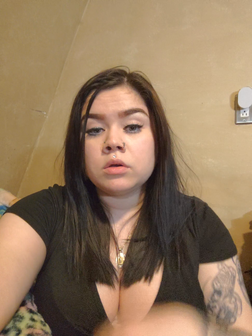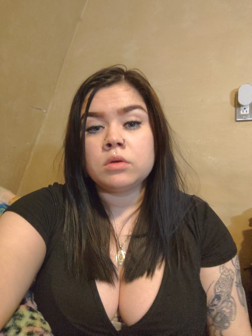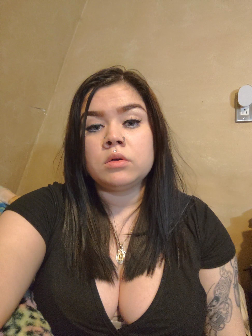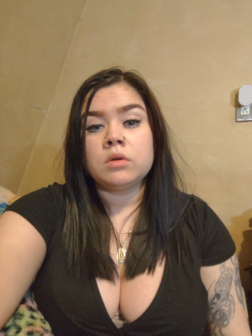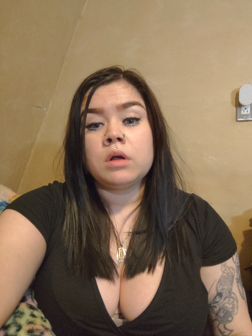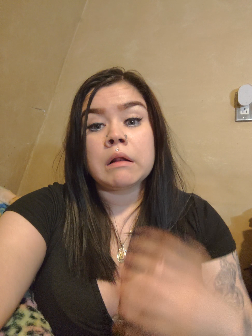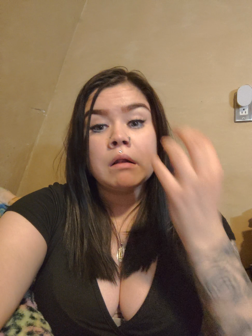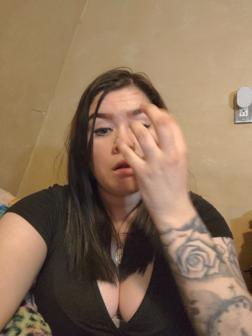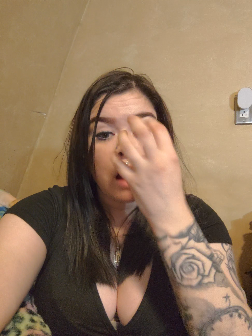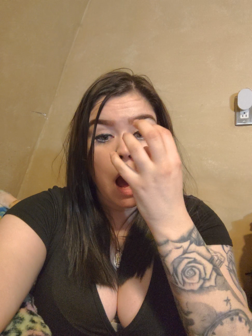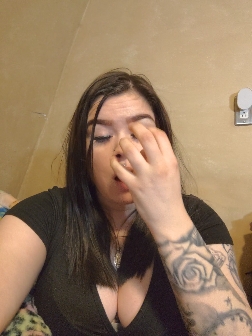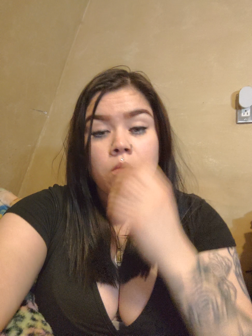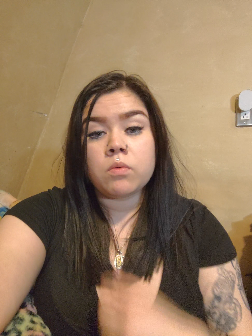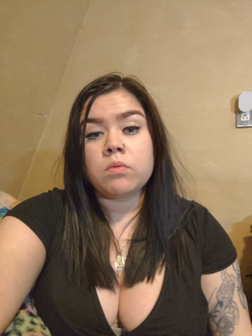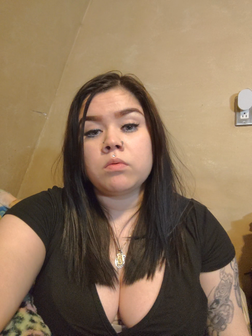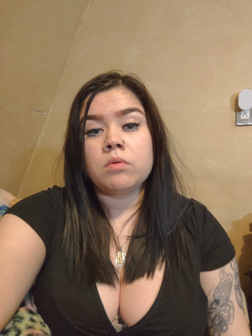clown